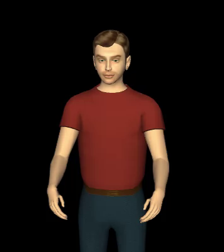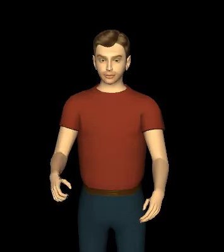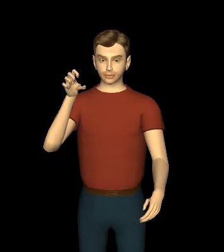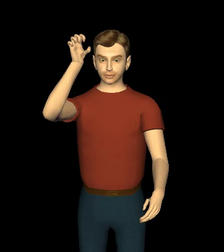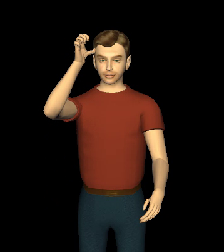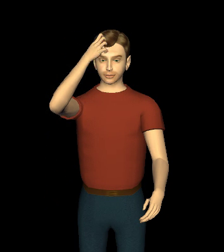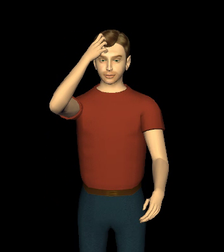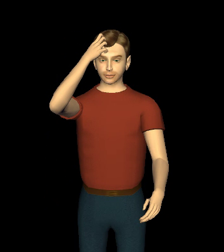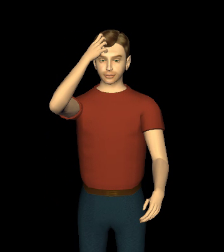أوت